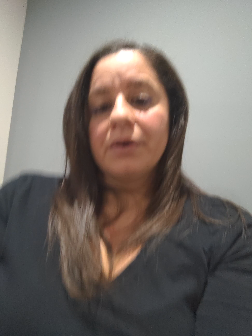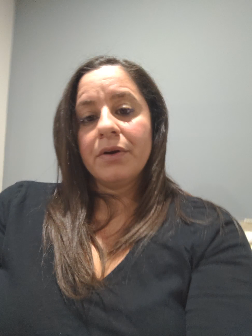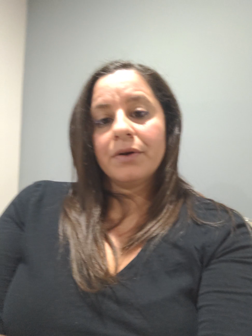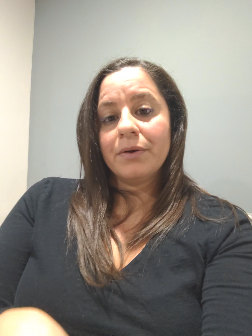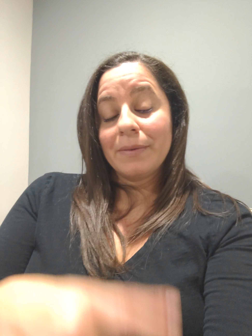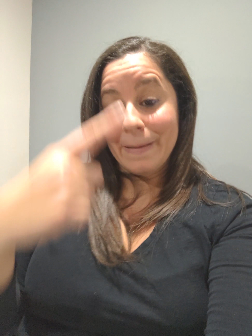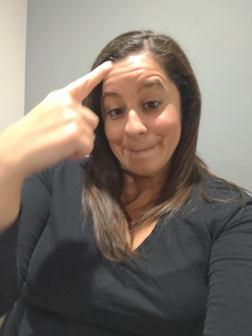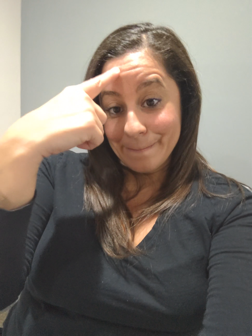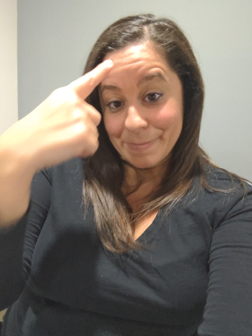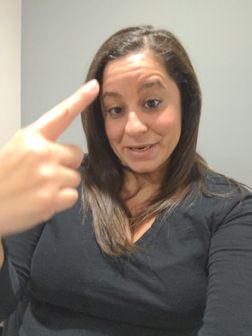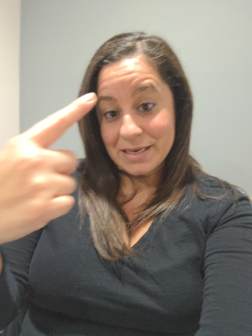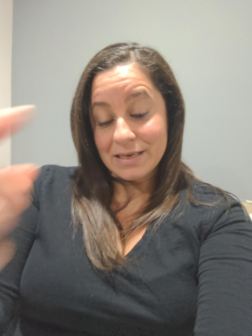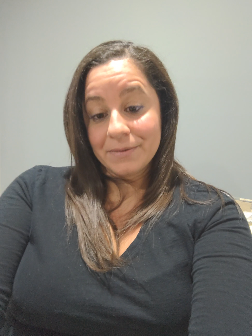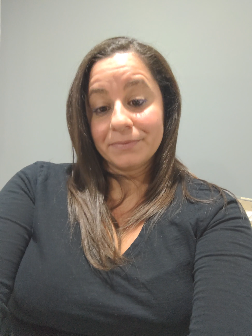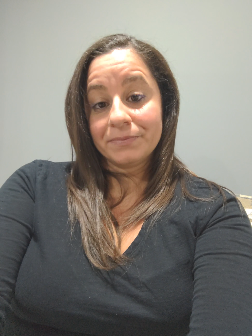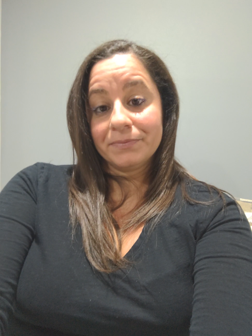penny